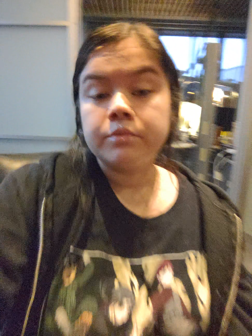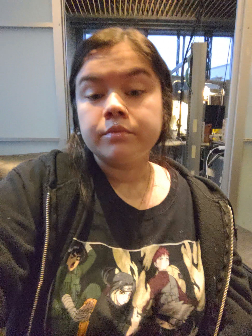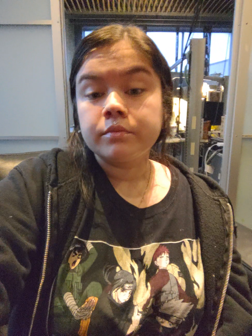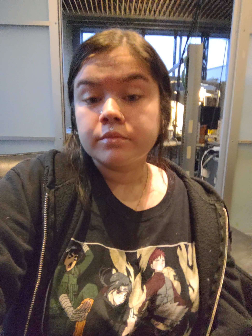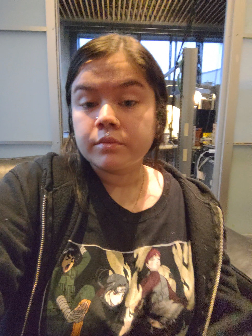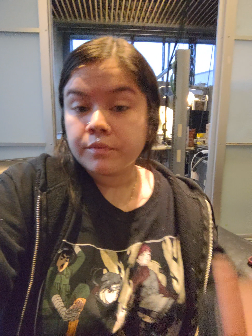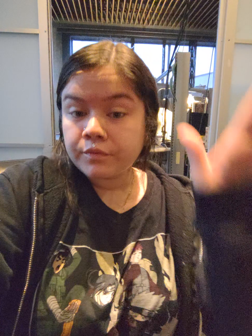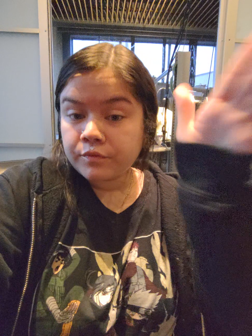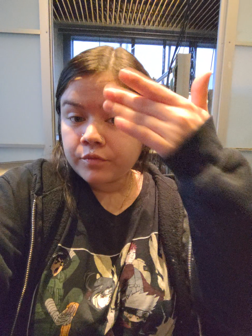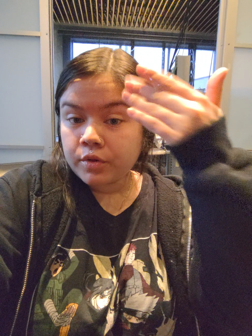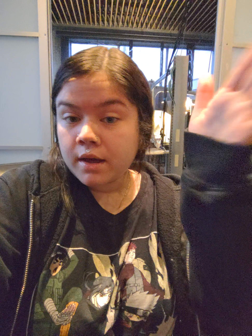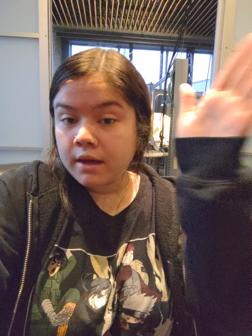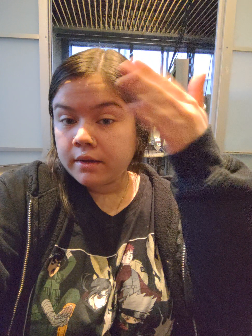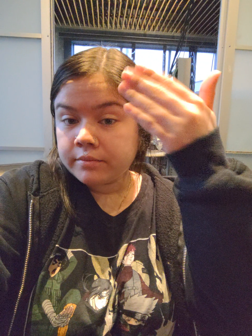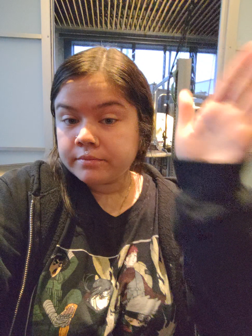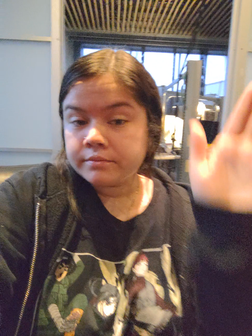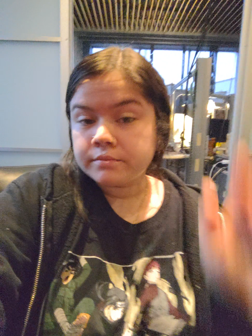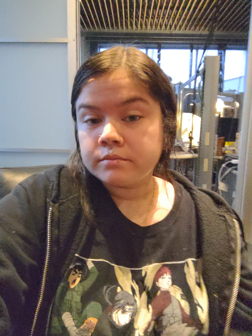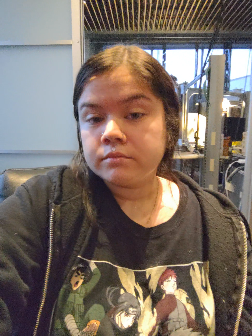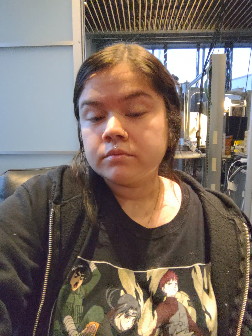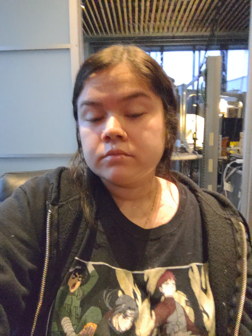flag